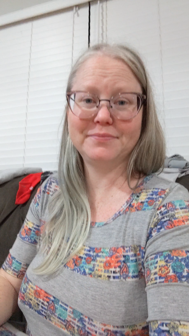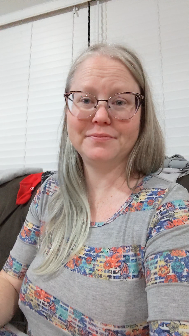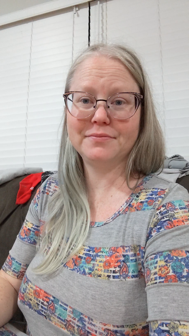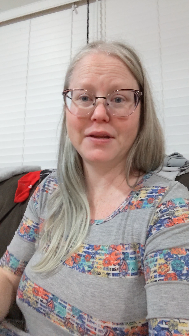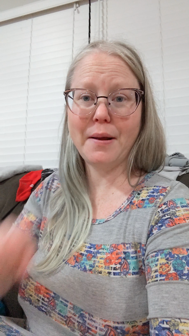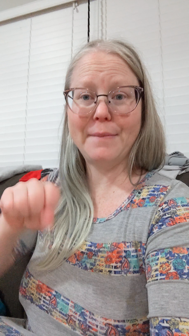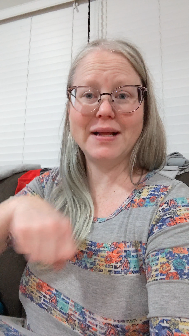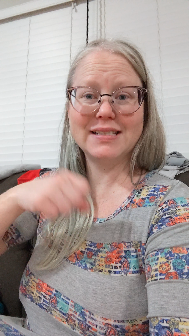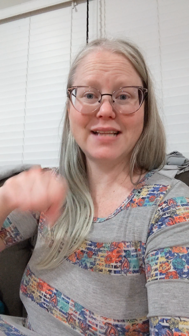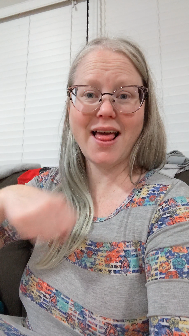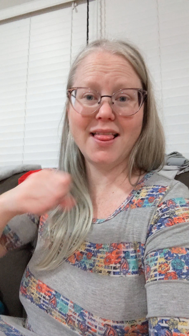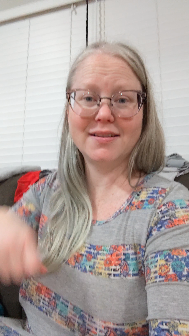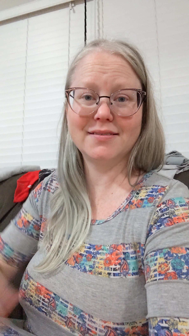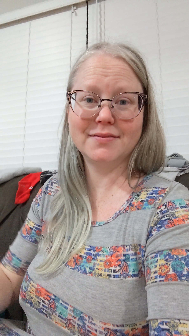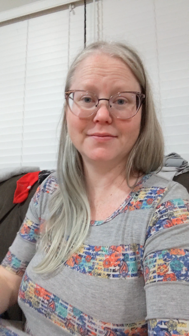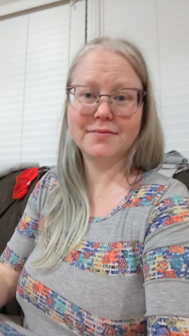bicycle